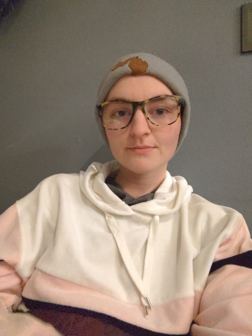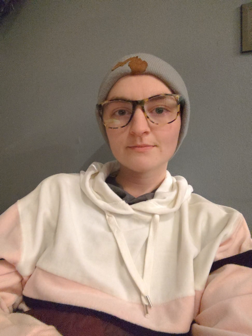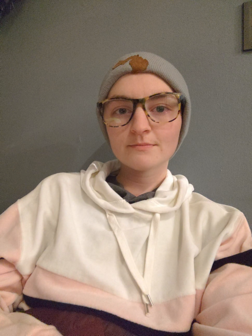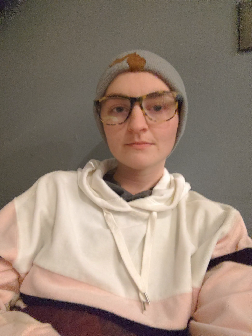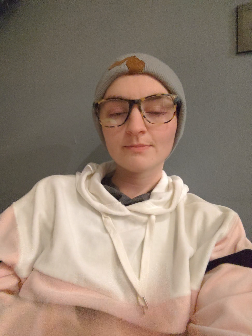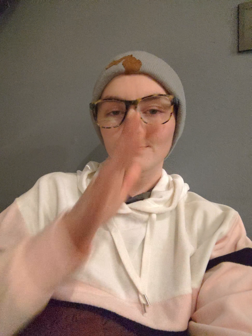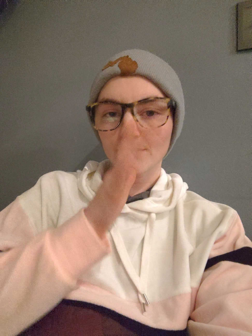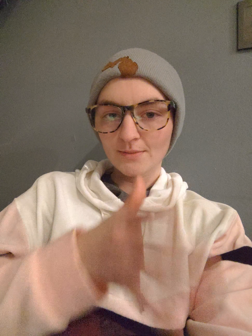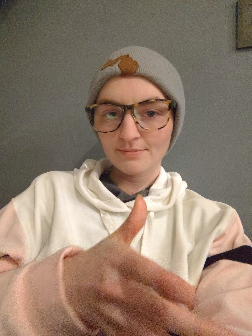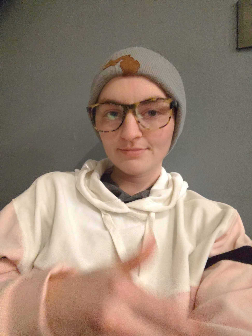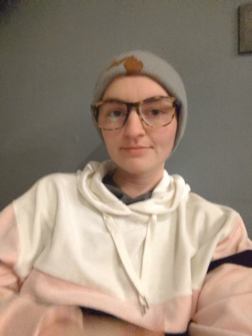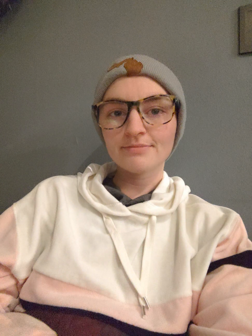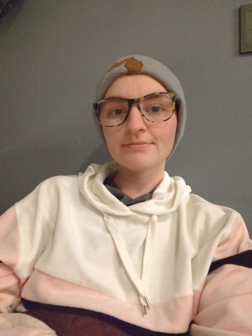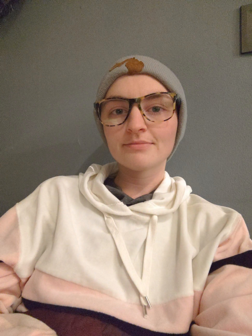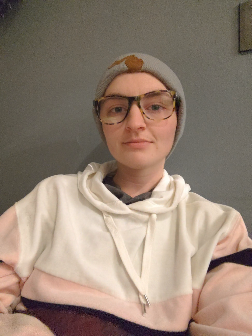grandma